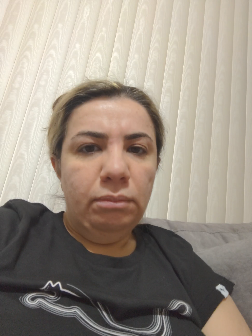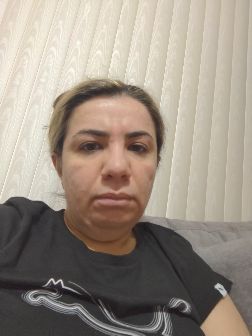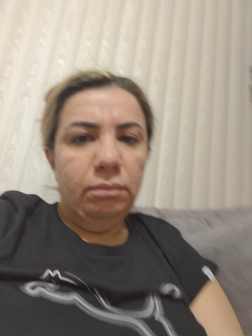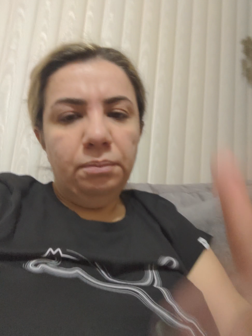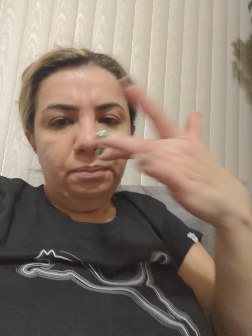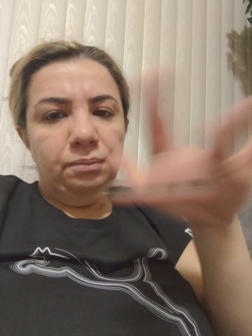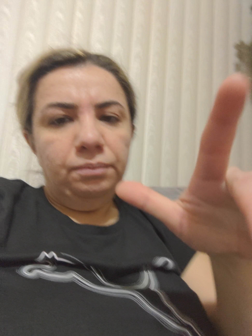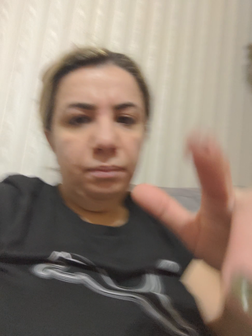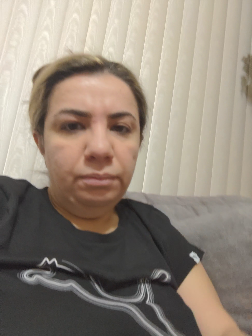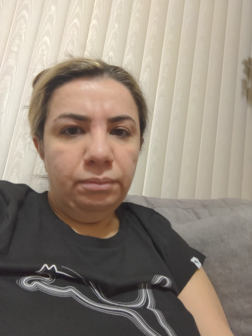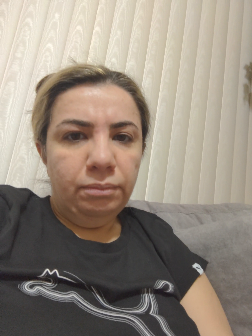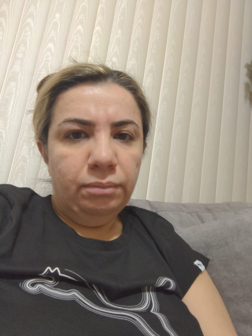empty